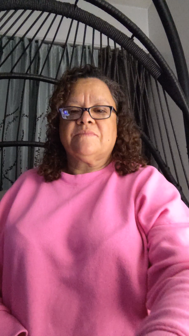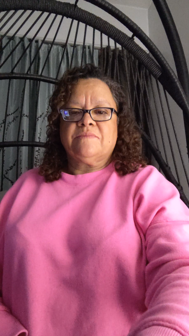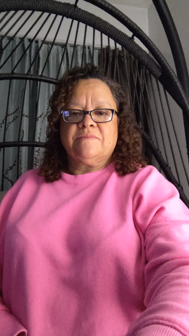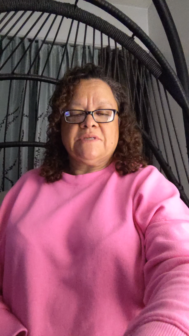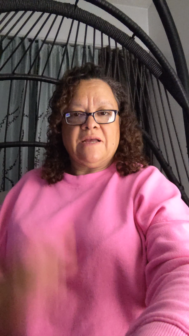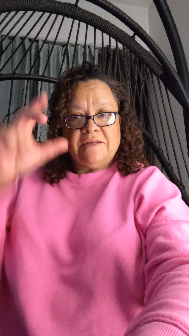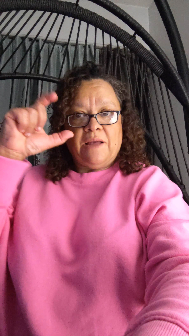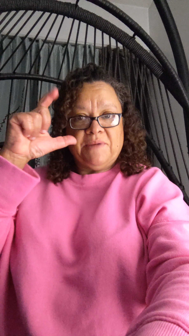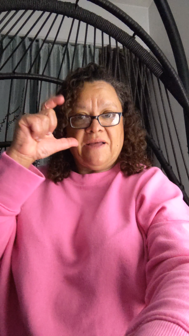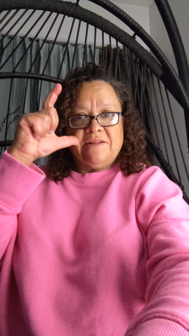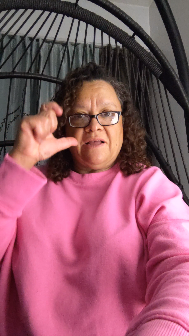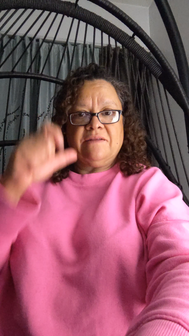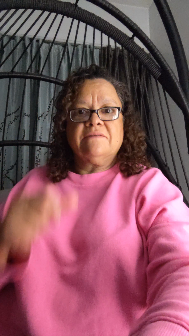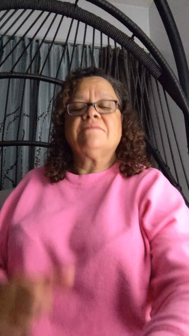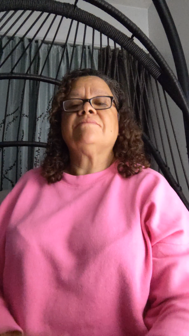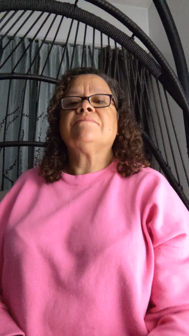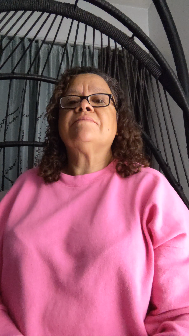camera